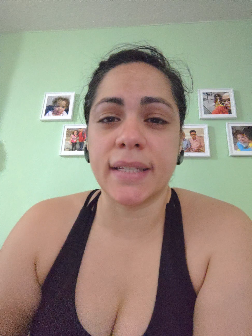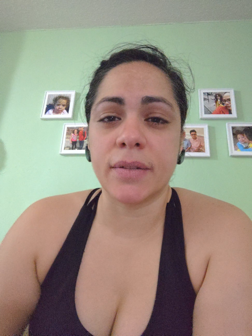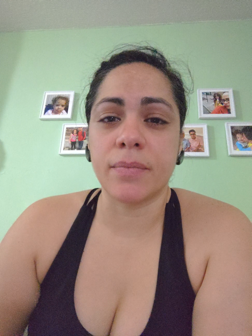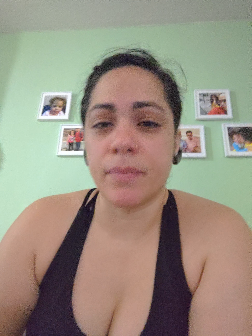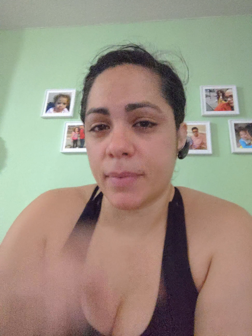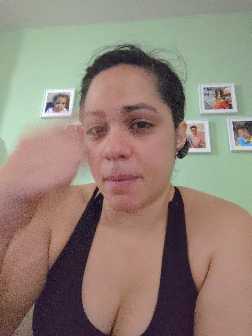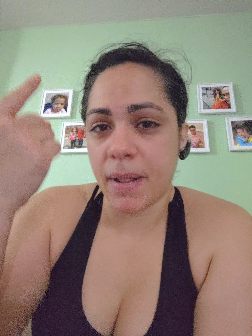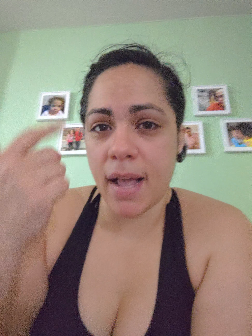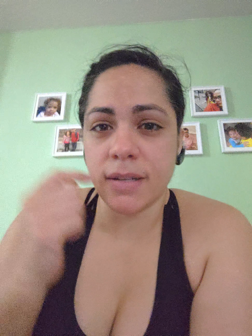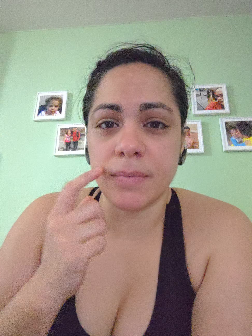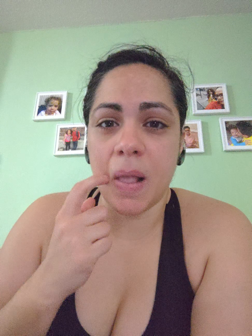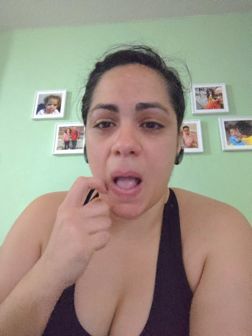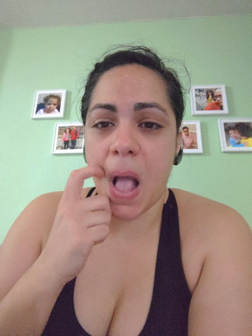black